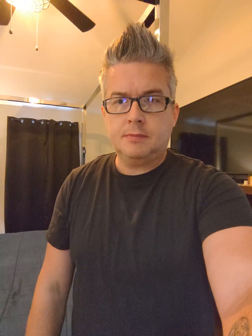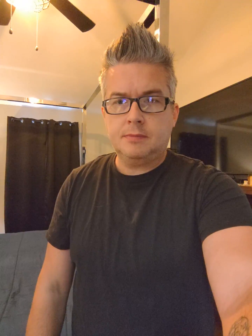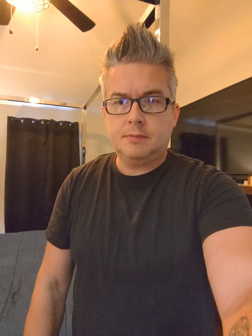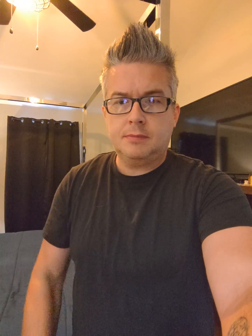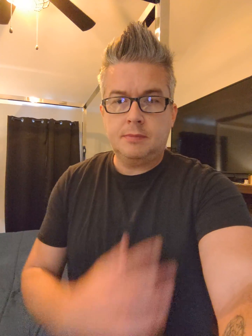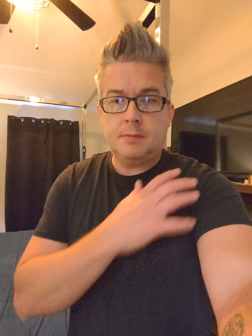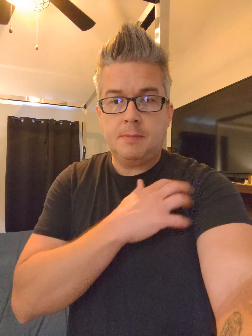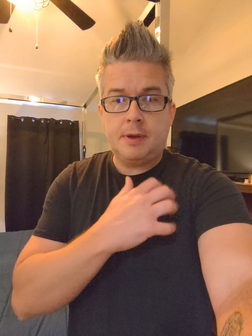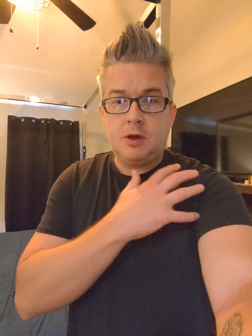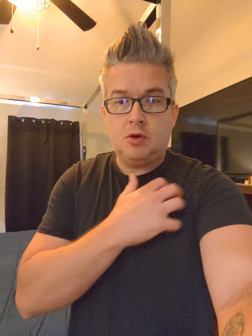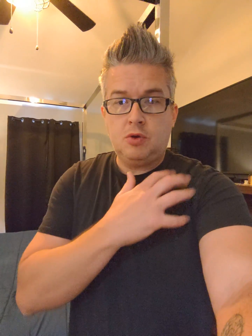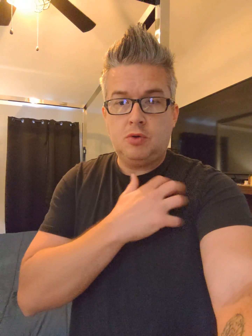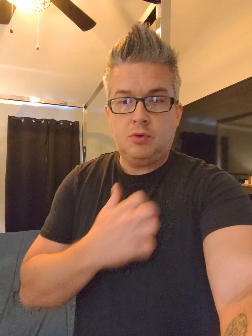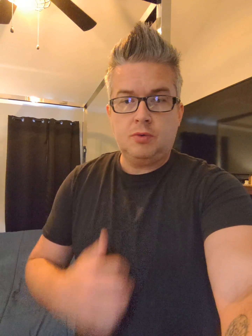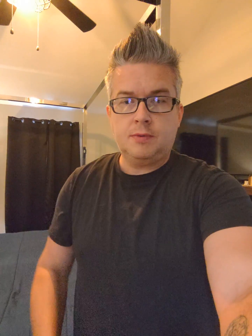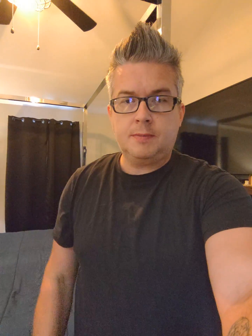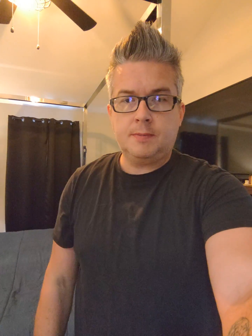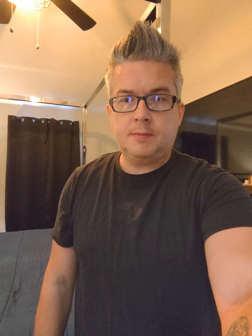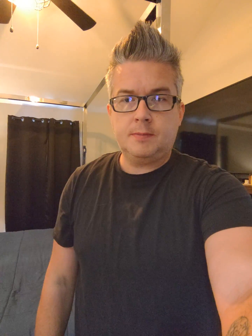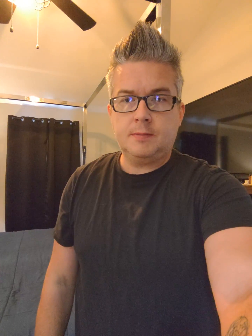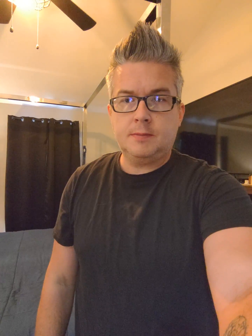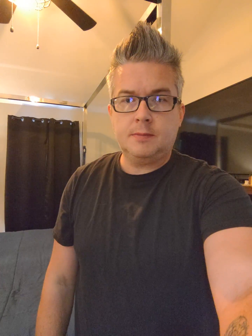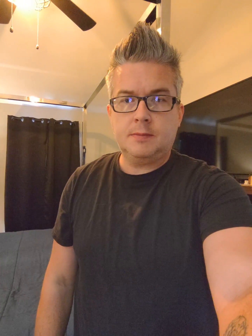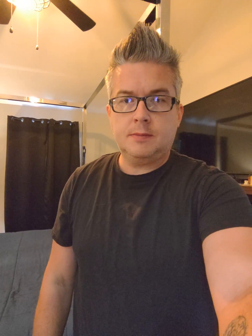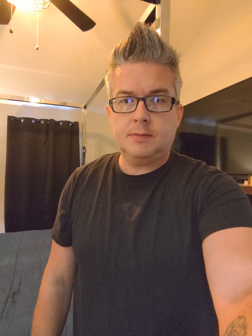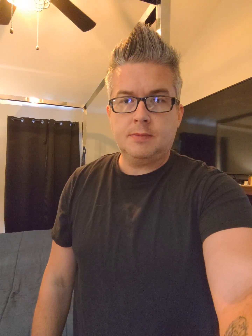bear